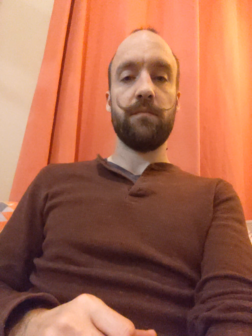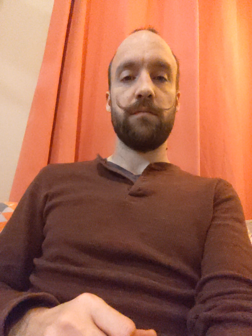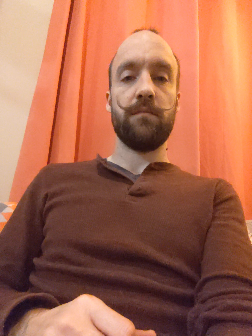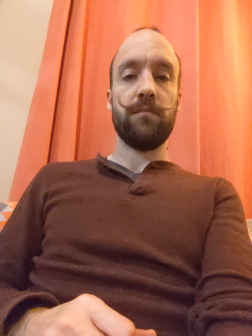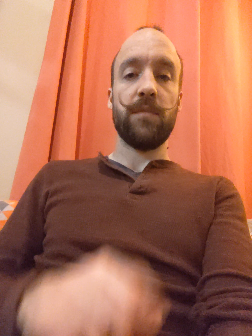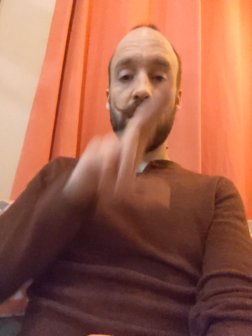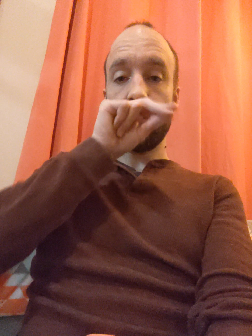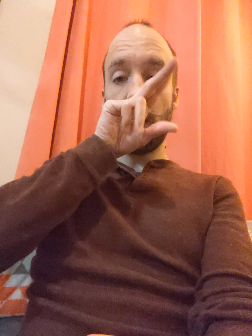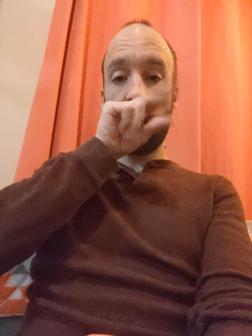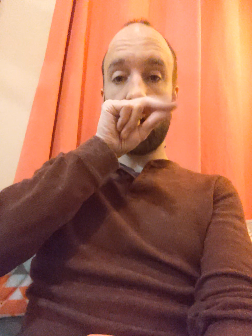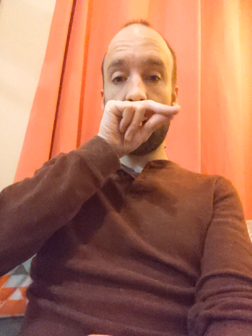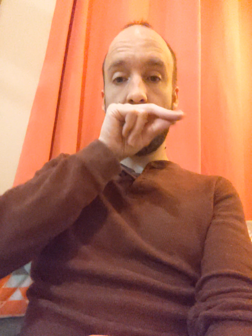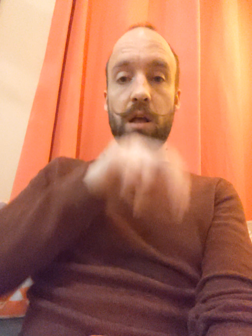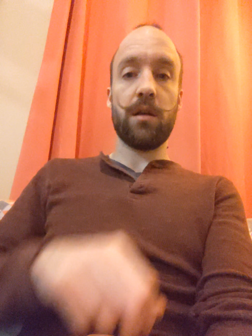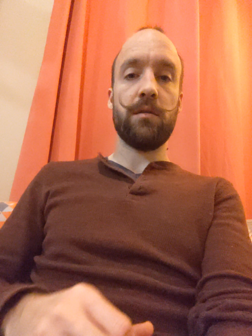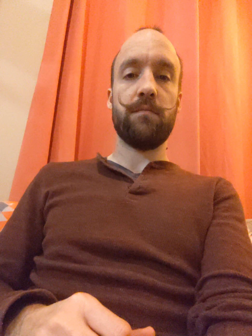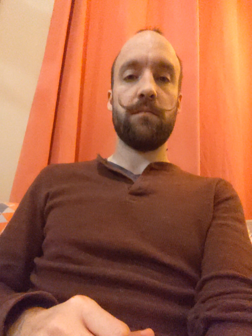duck